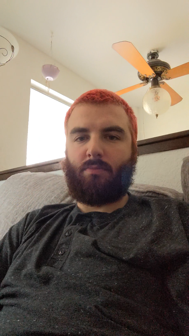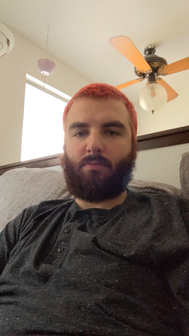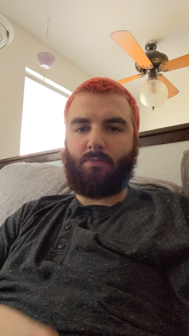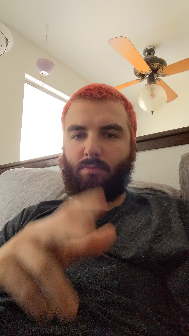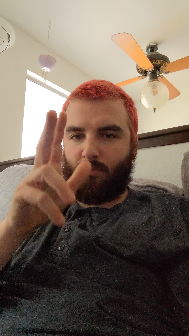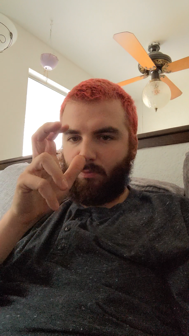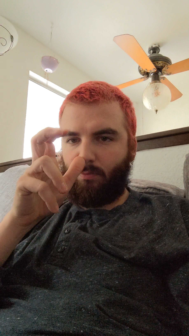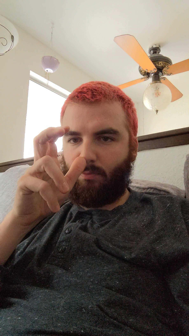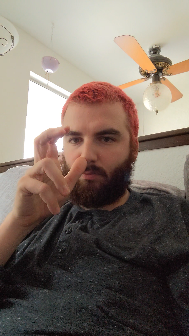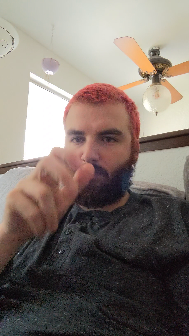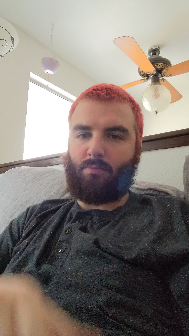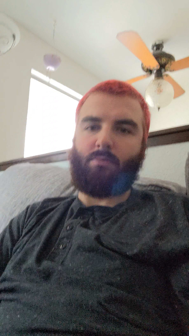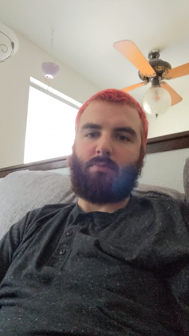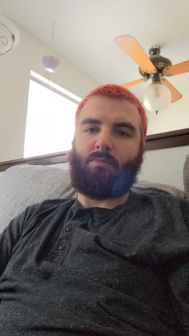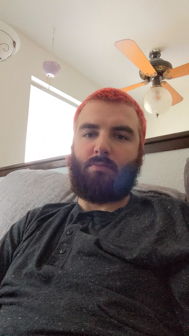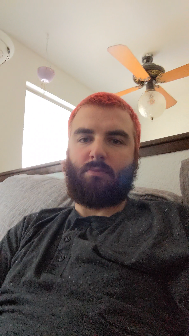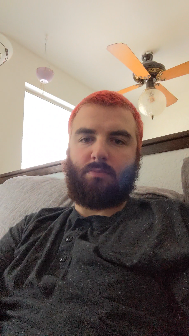ant